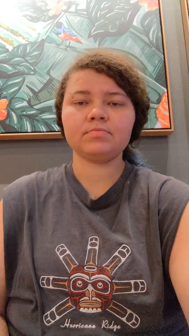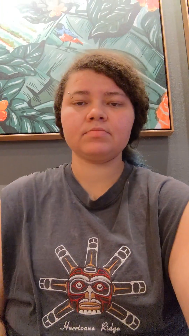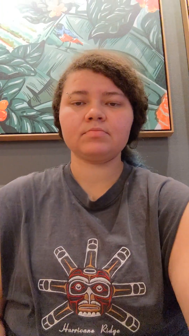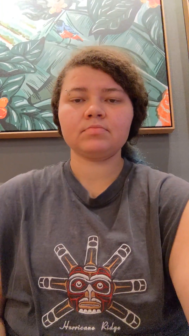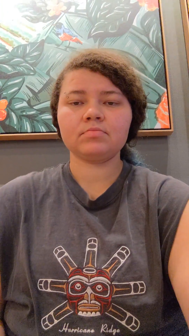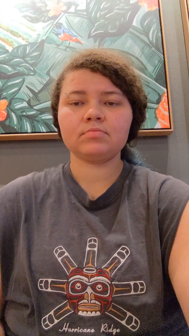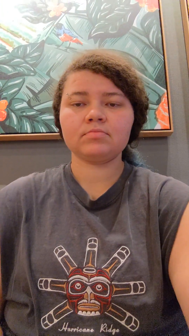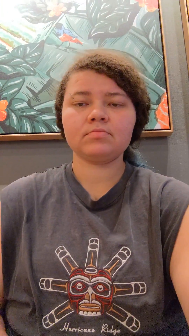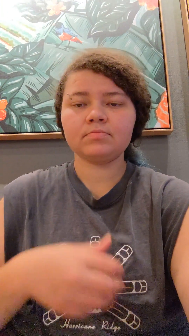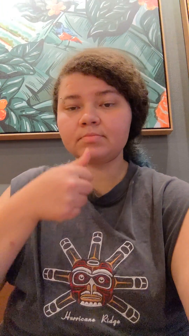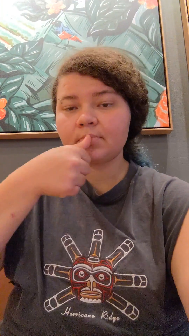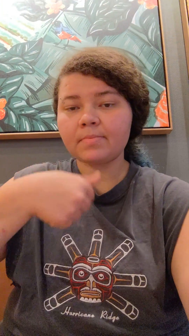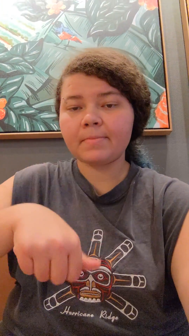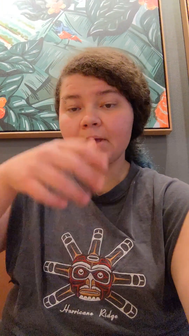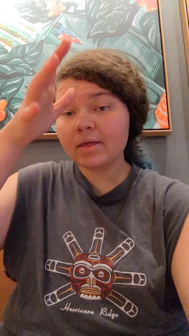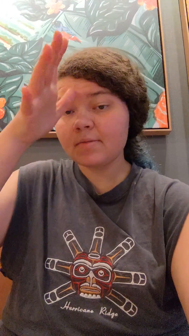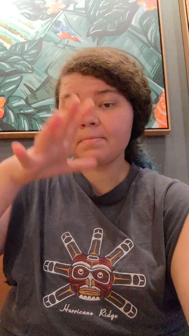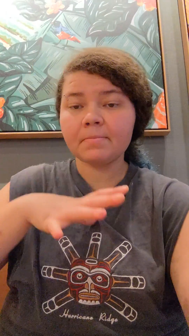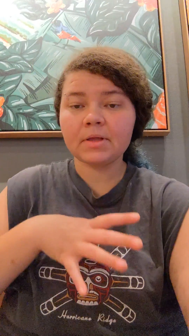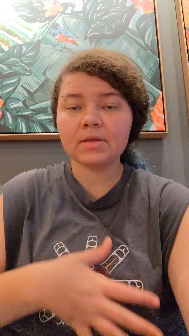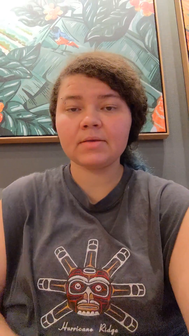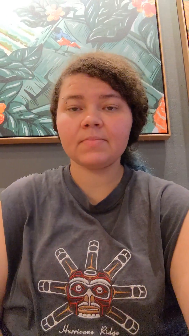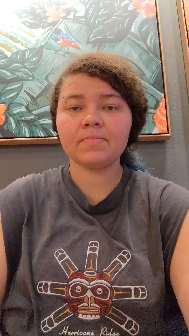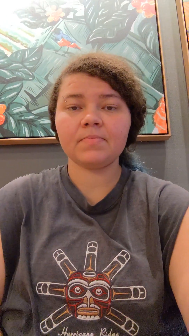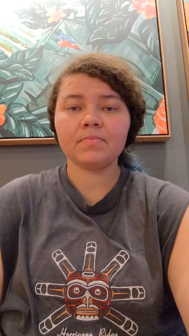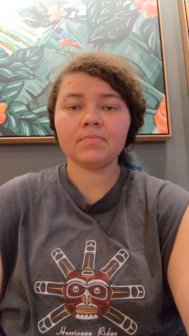mailman